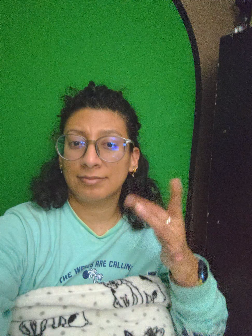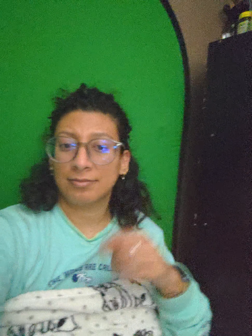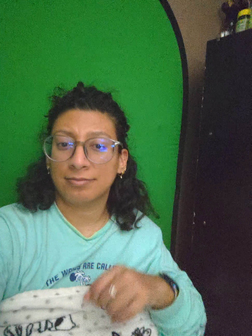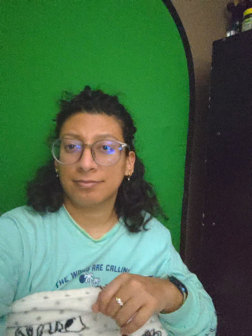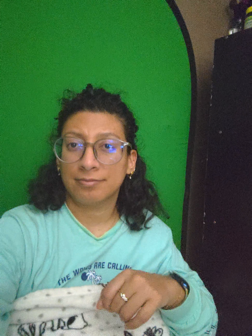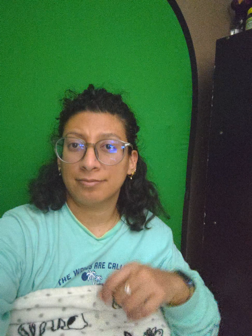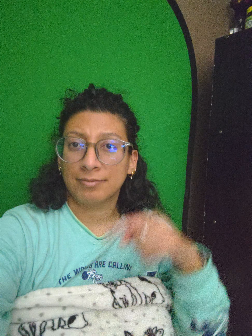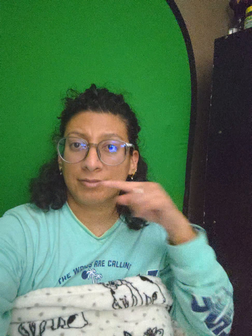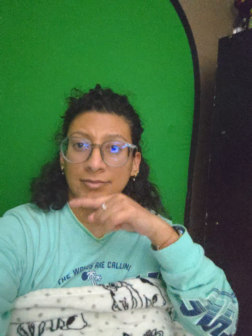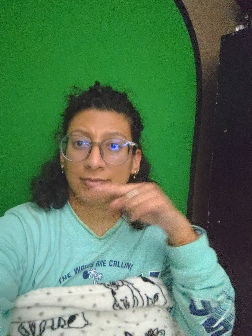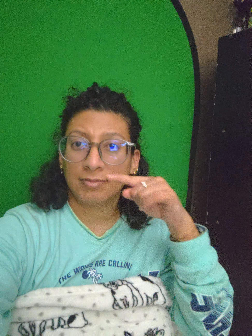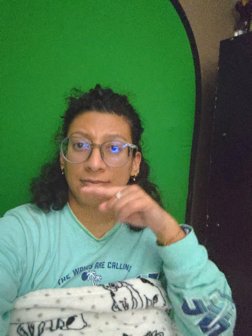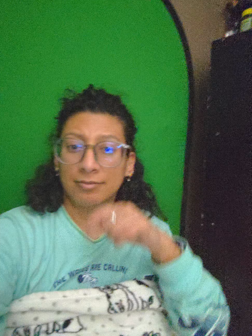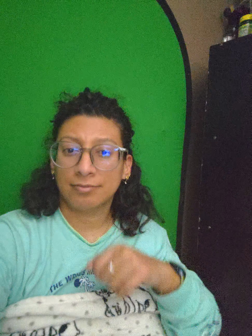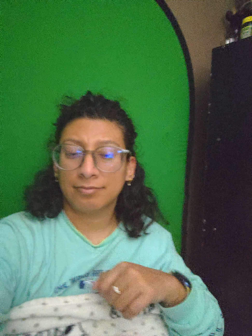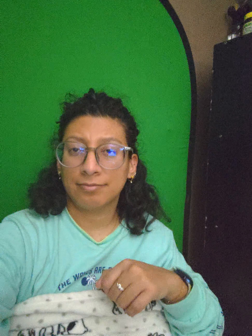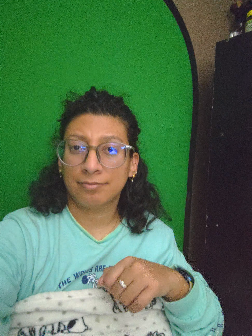toothbrush